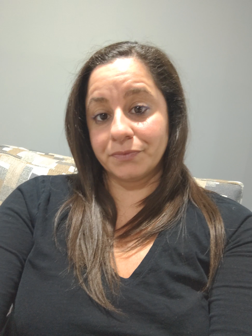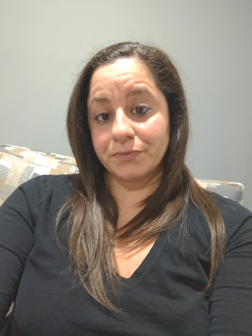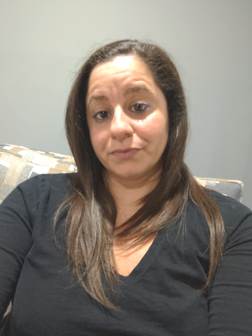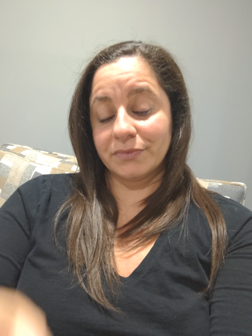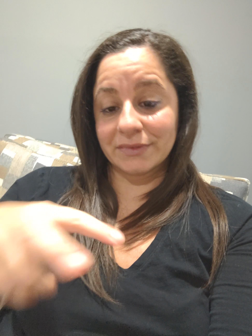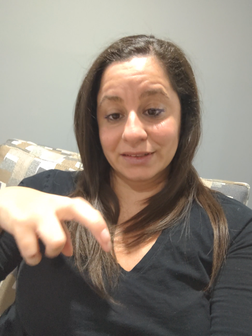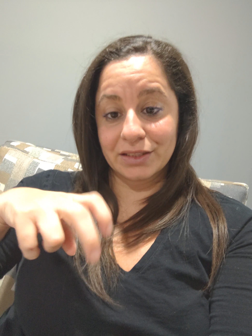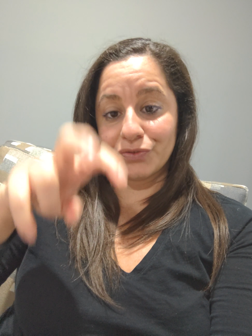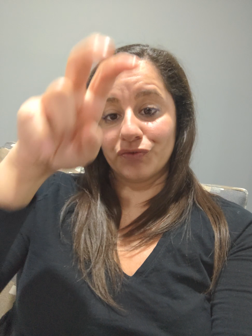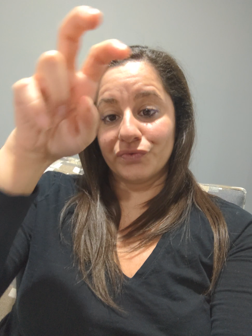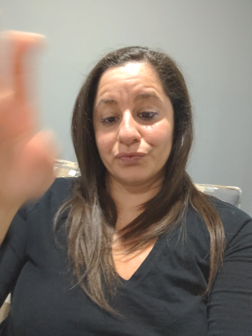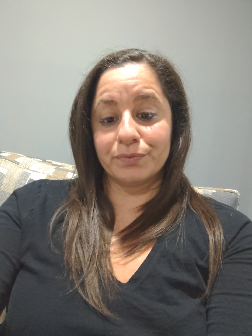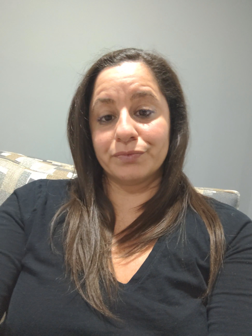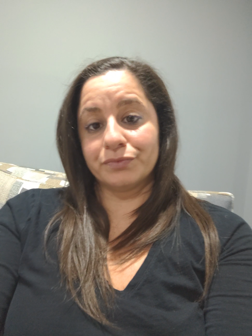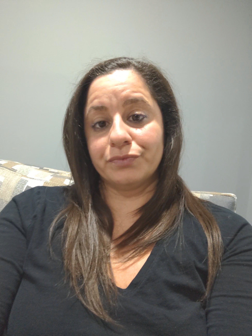stairs